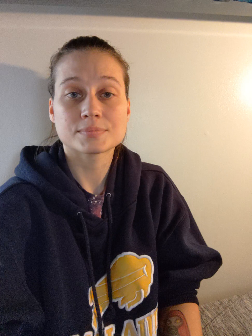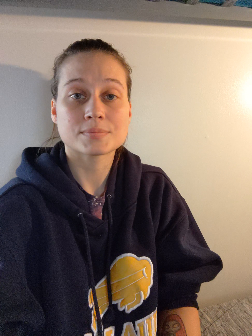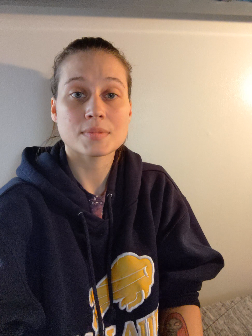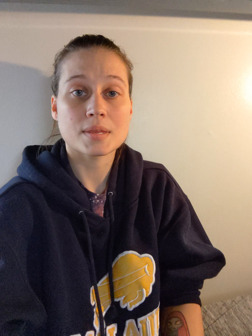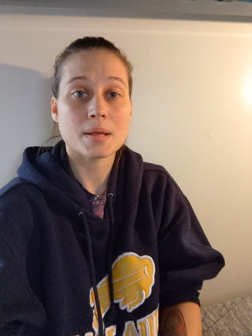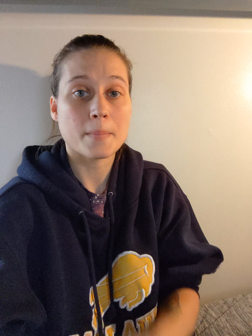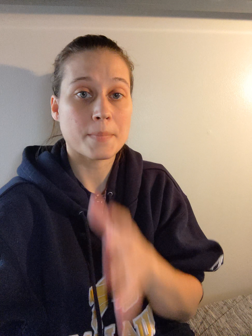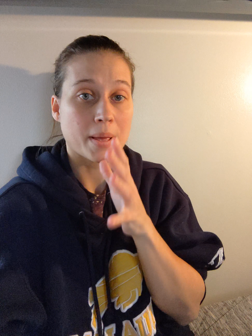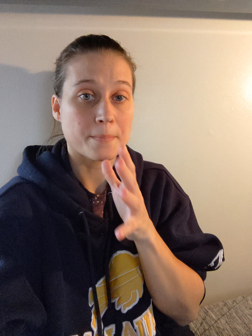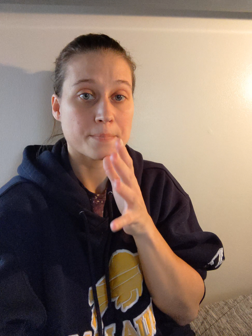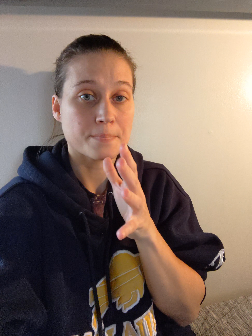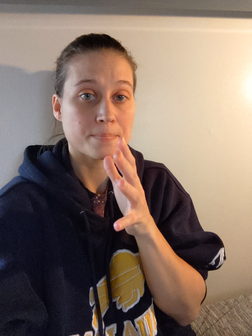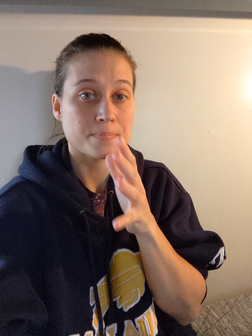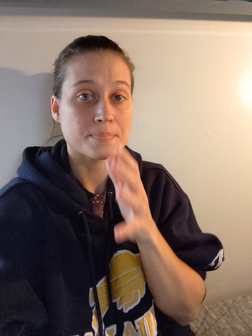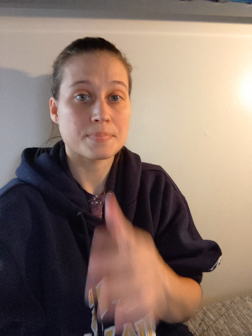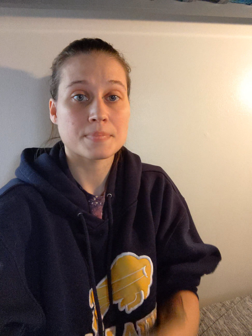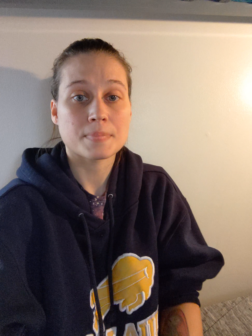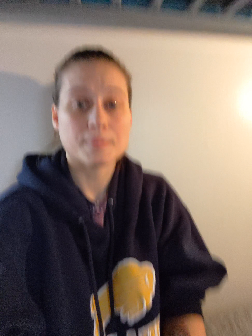mom